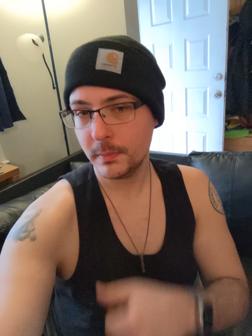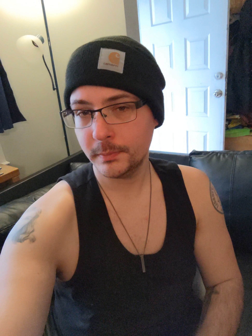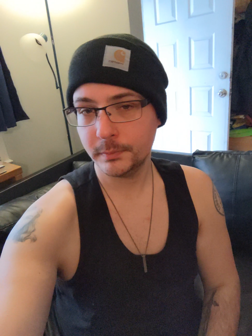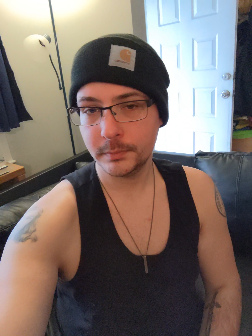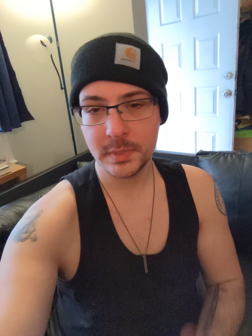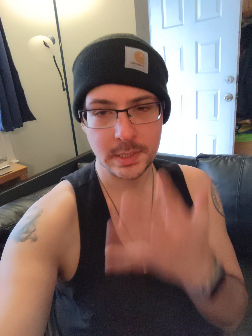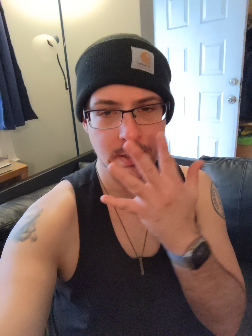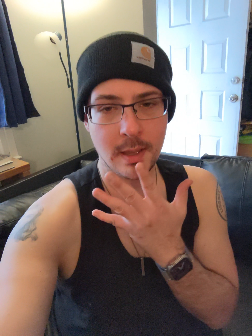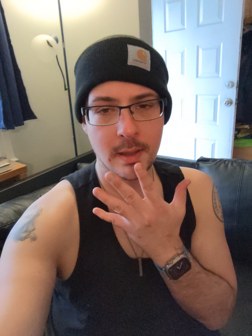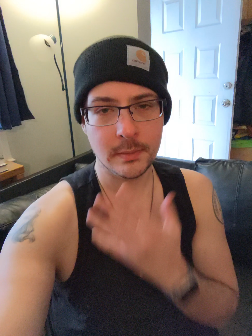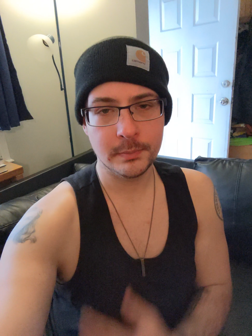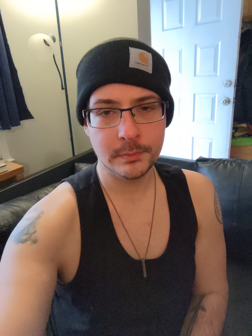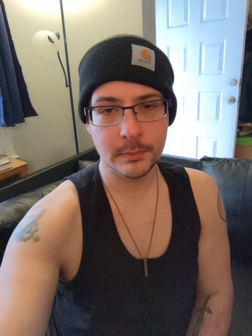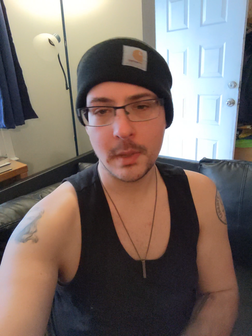sad